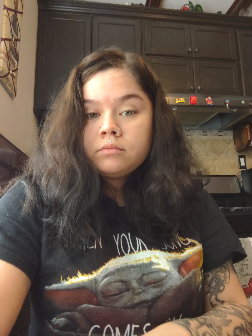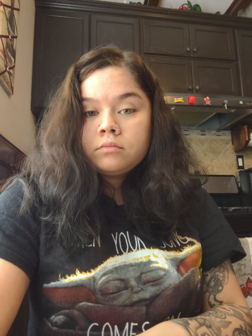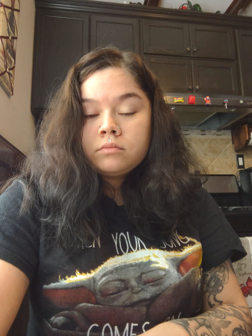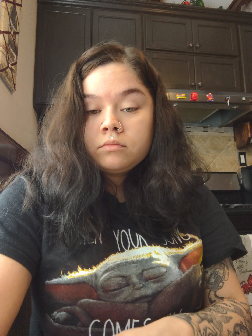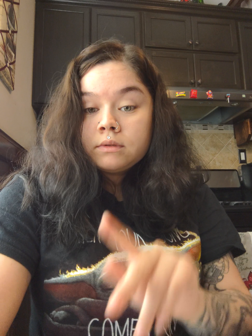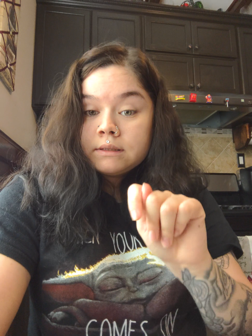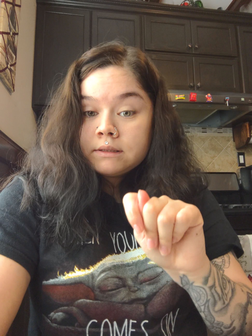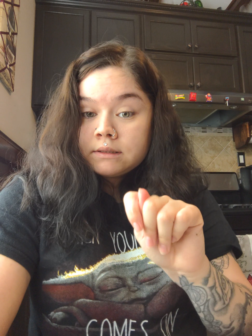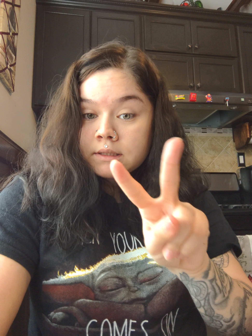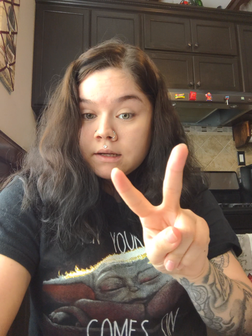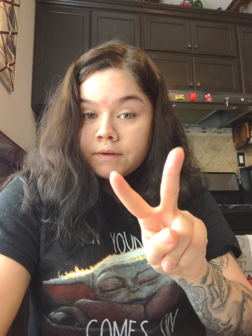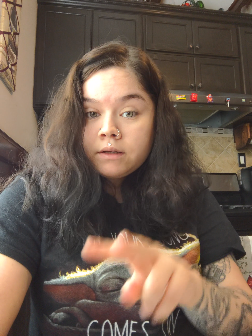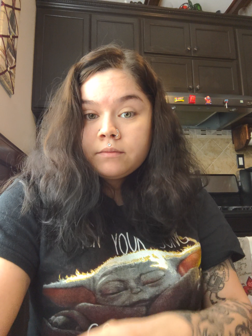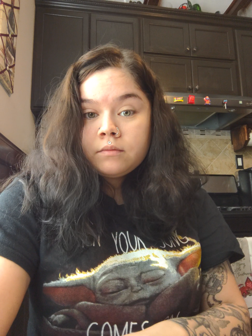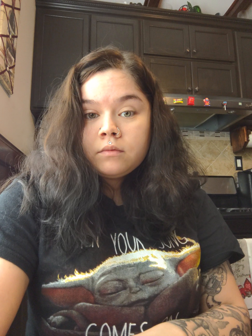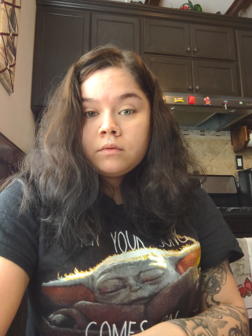TV